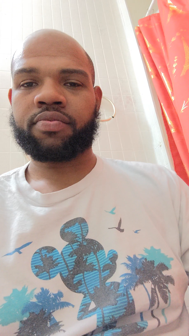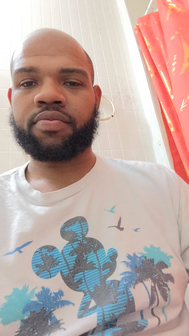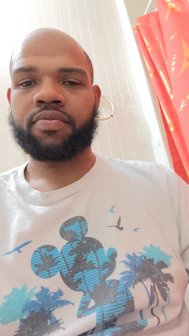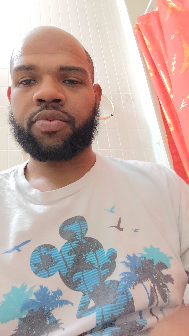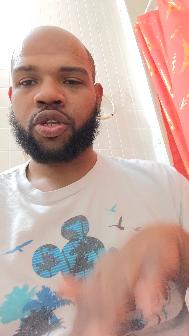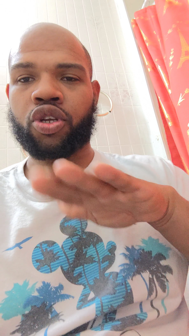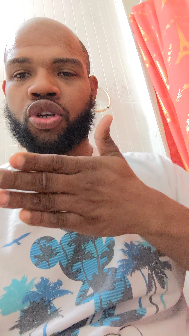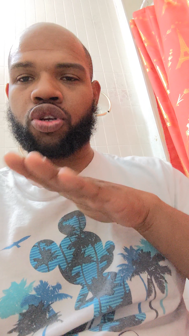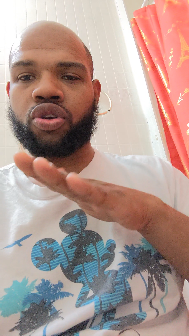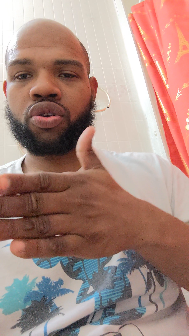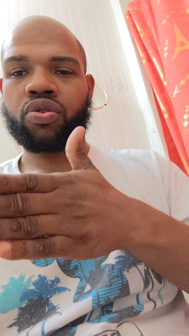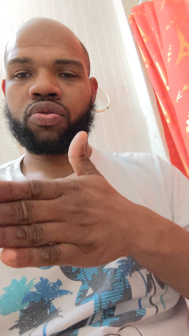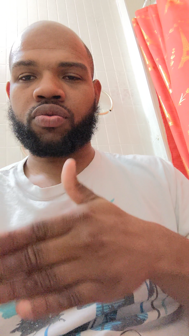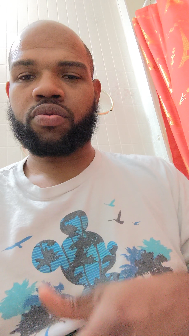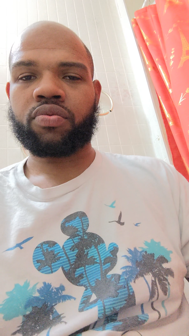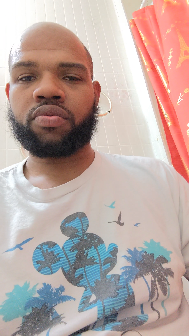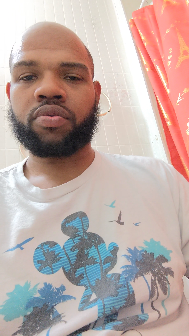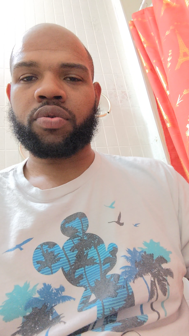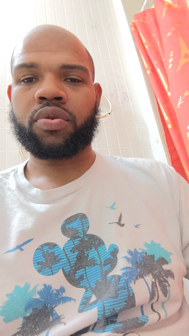cook